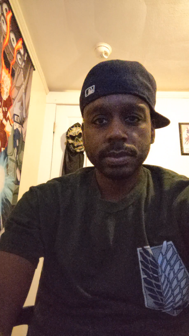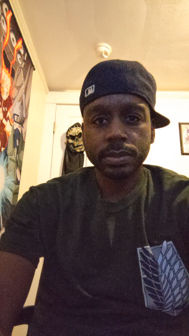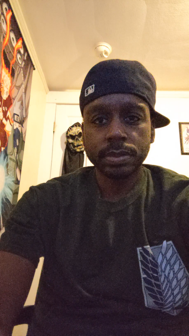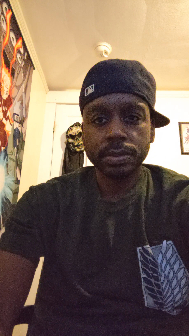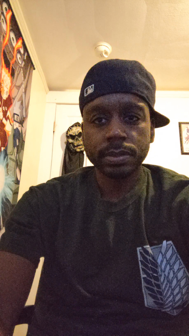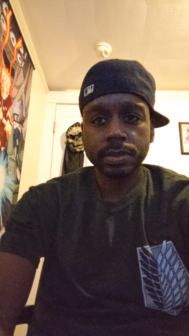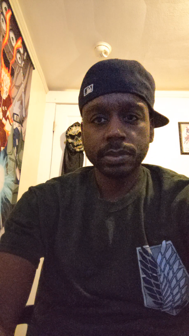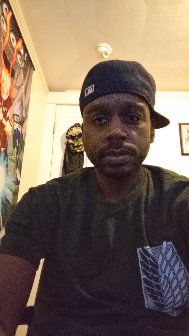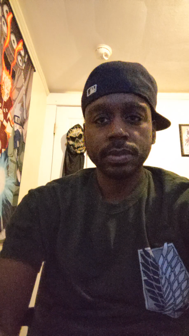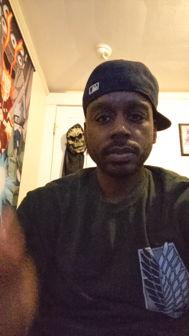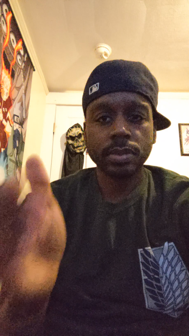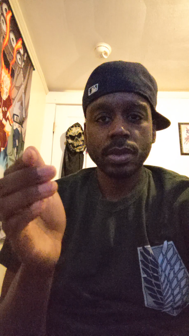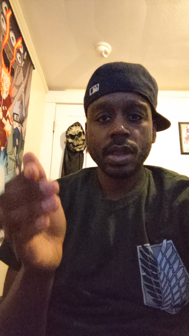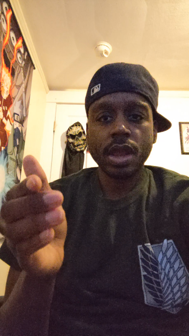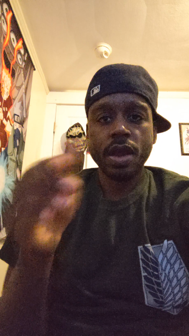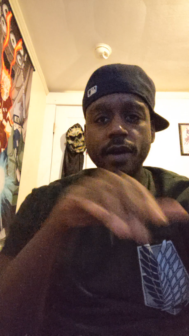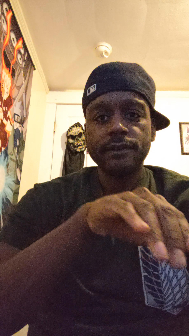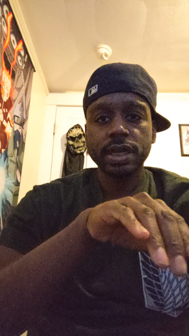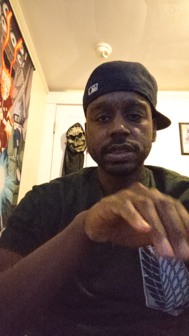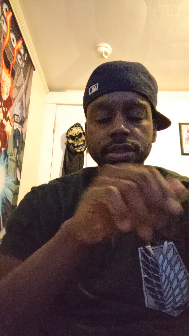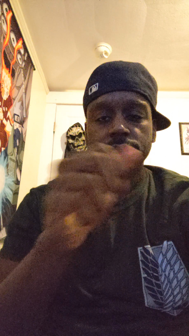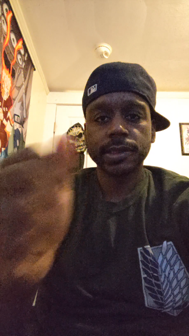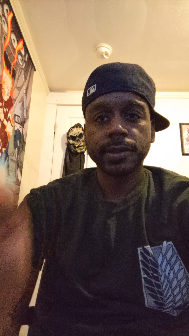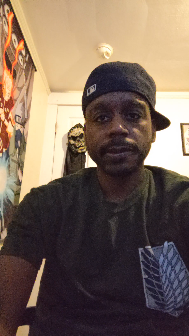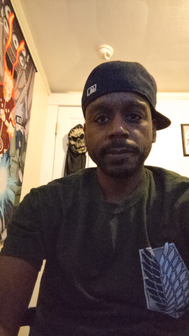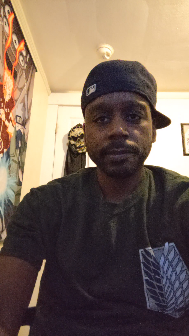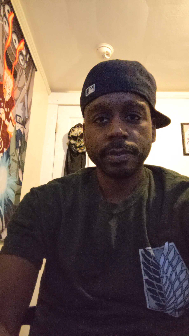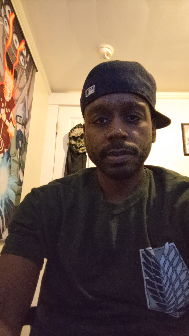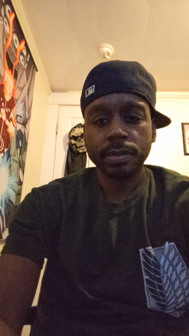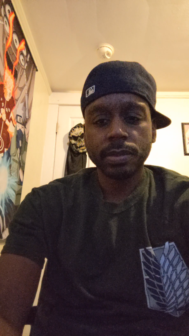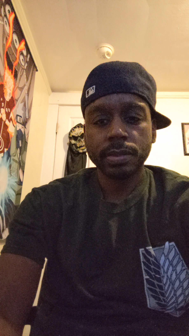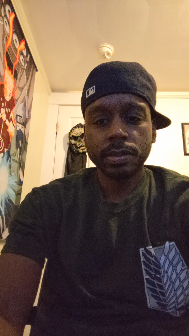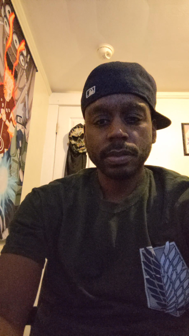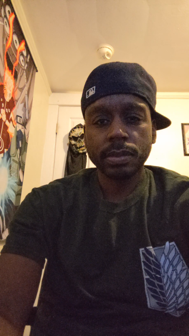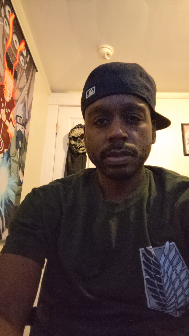cover